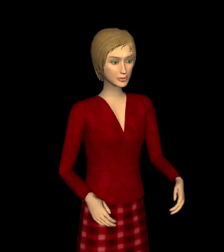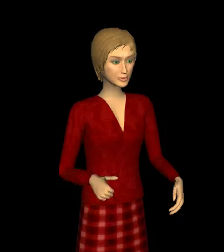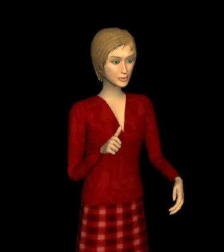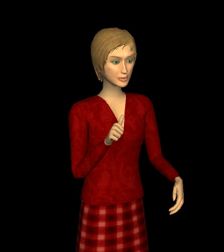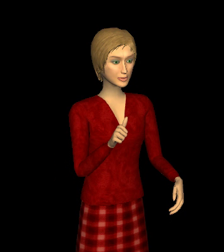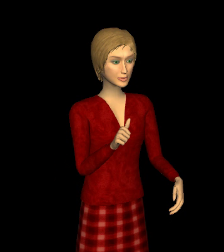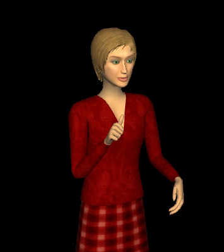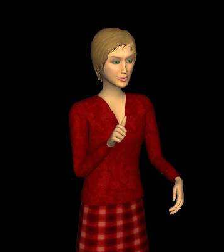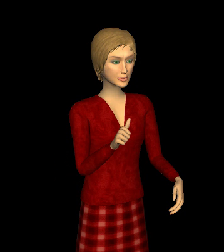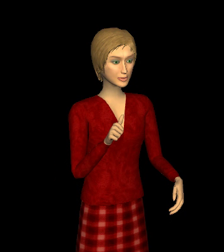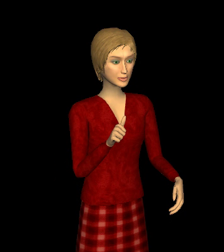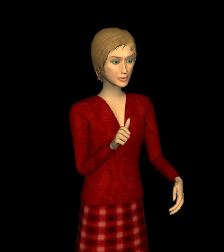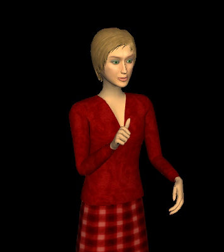جرس